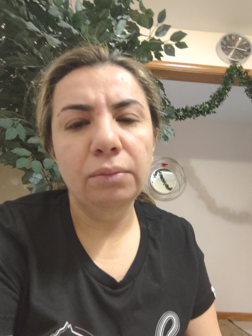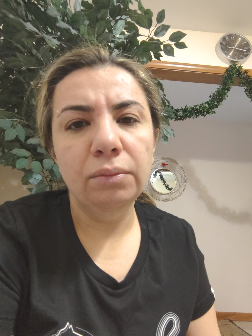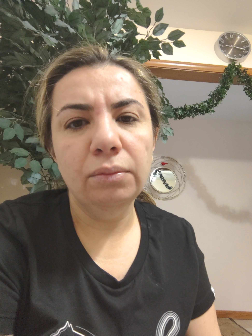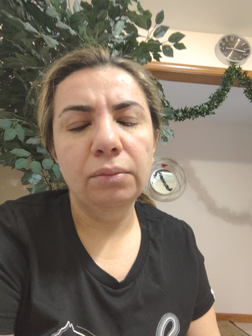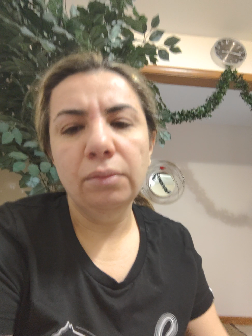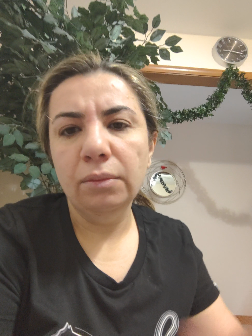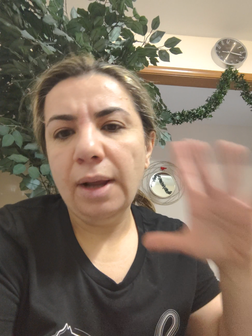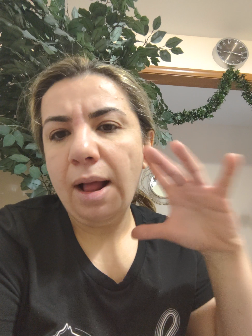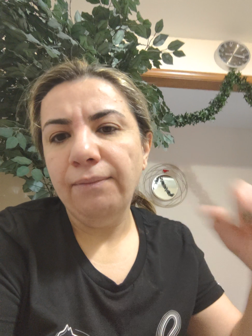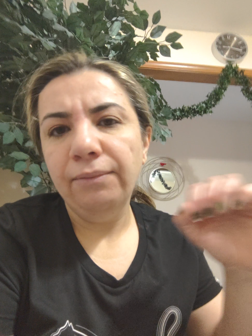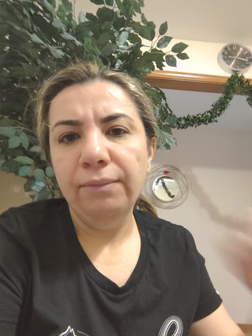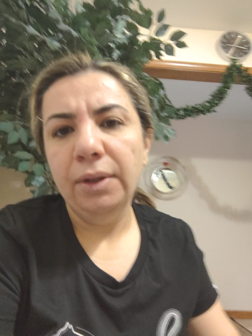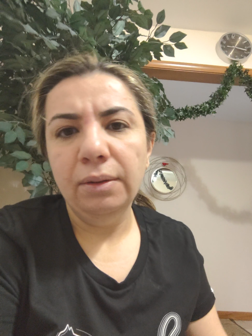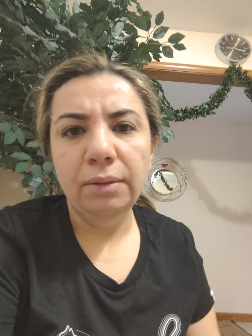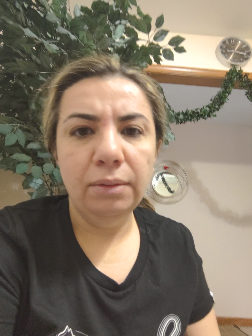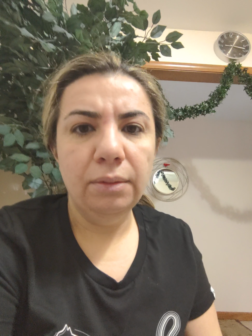loud